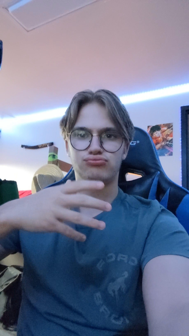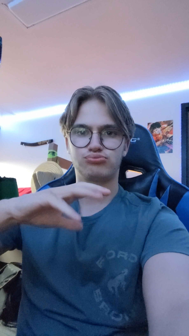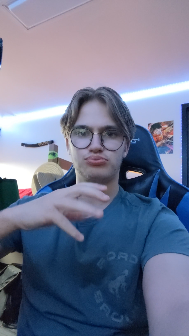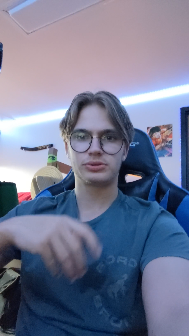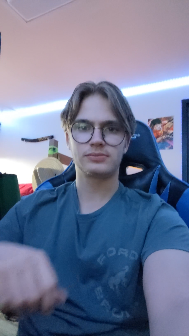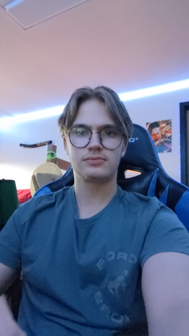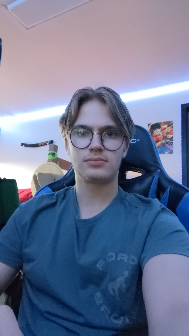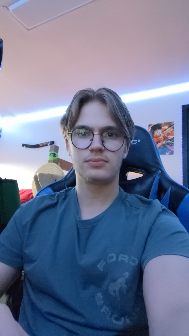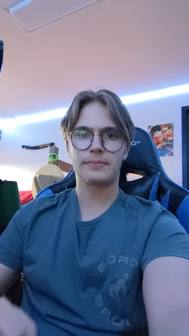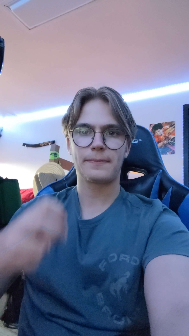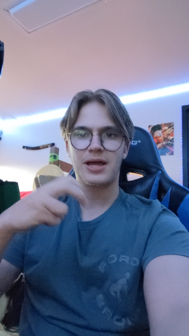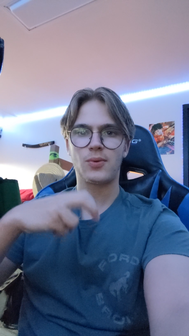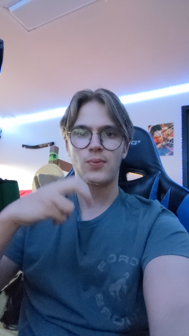potato